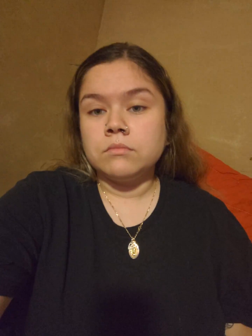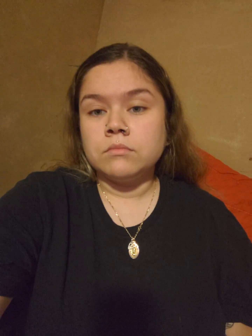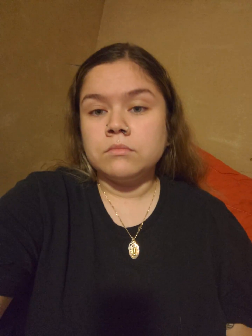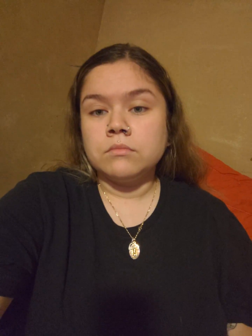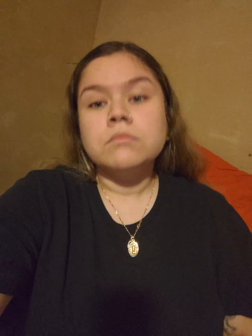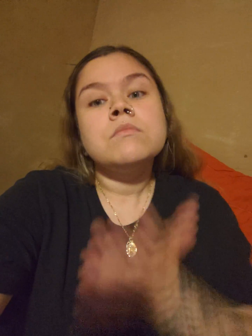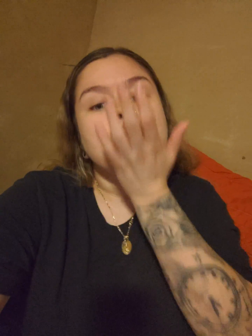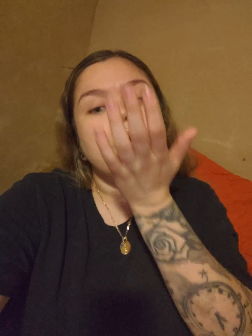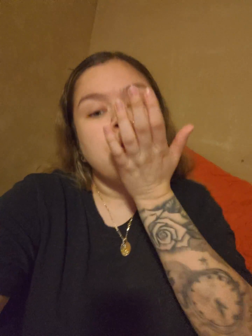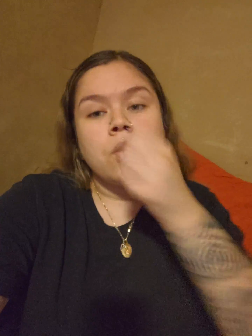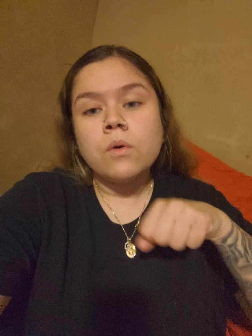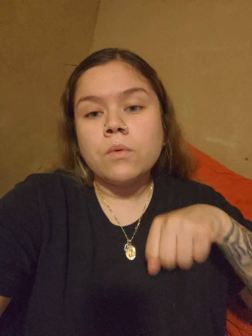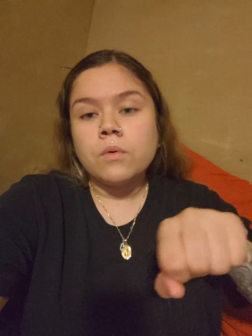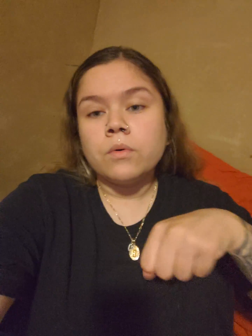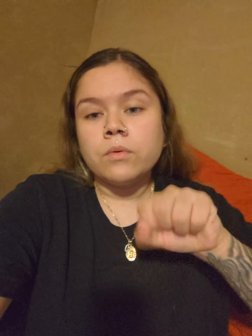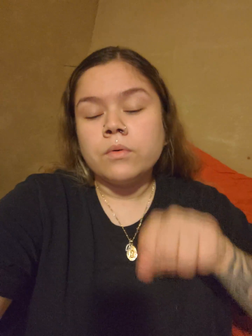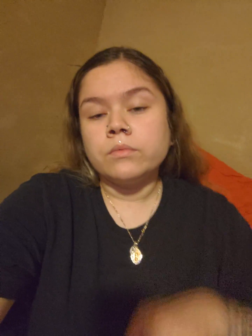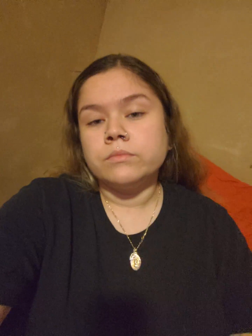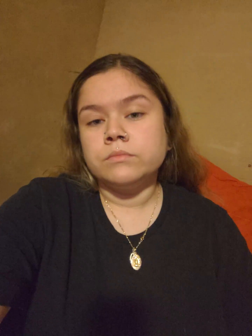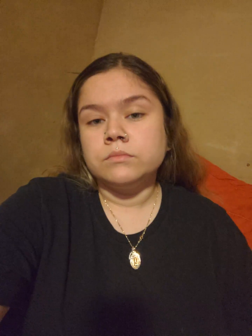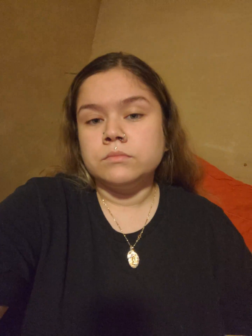lawn mower